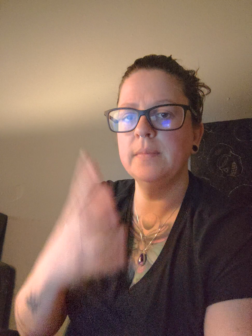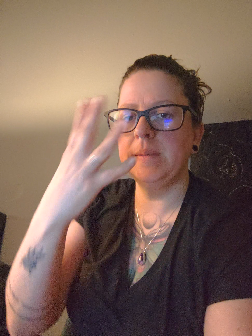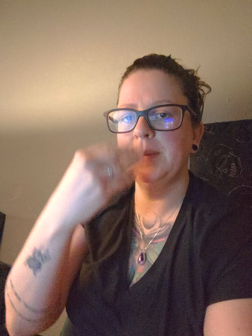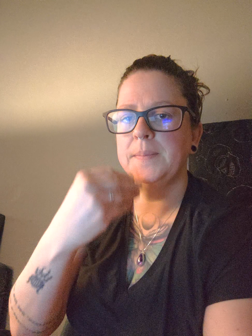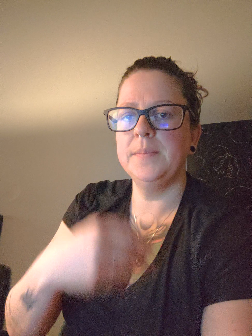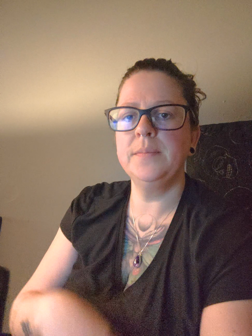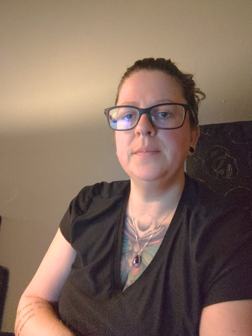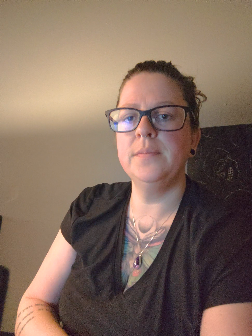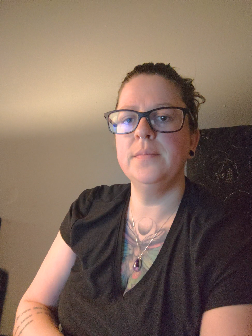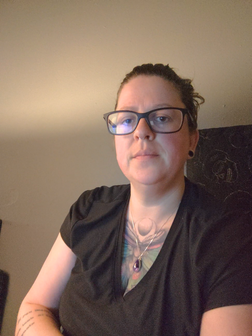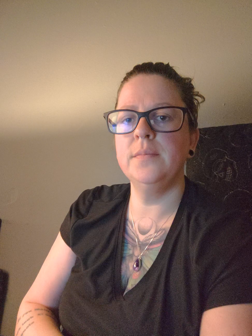sleep